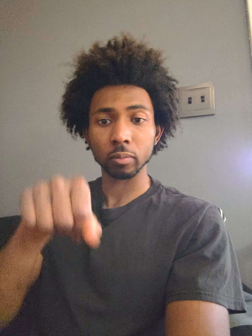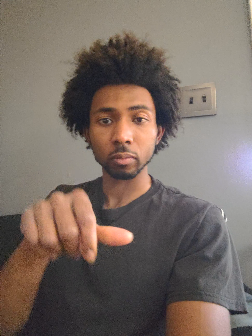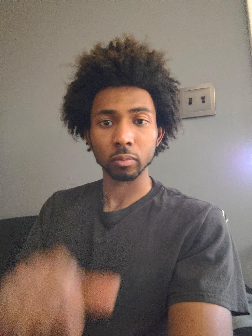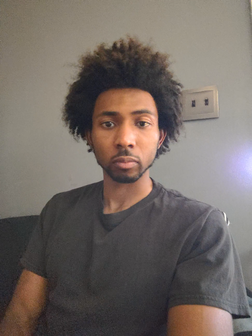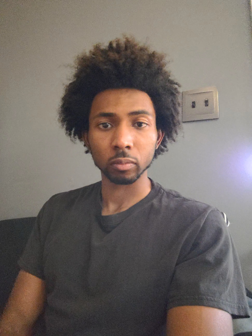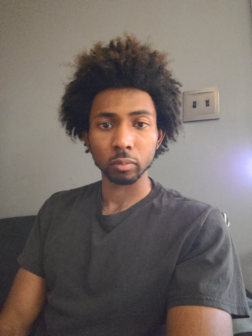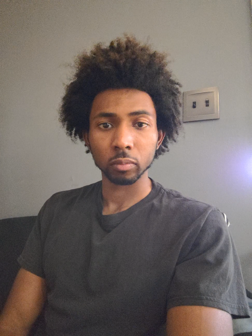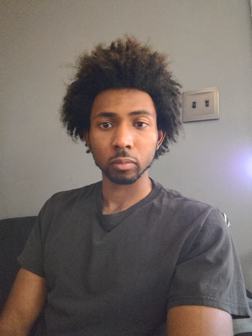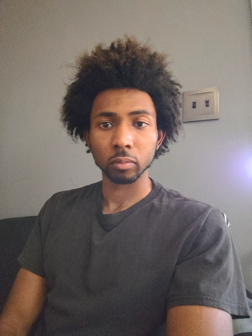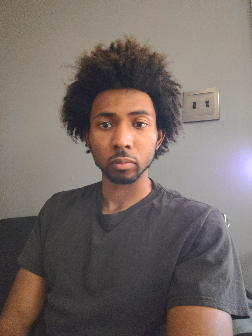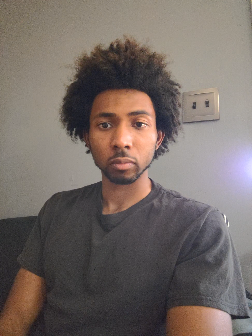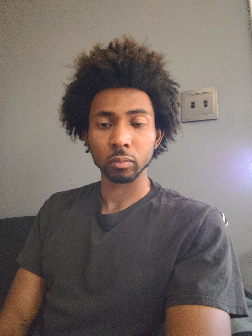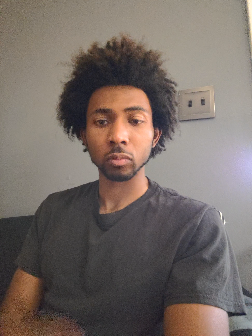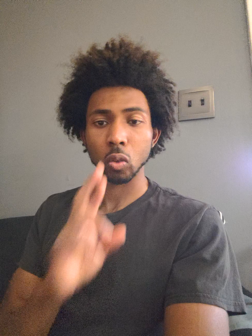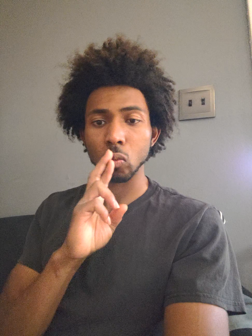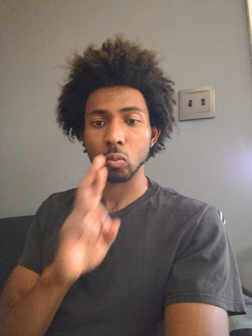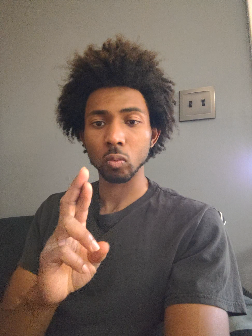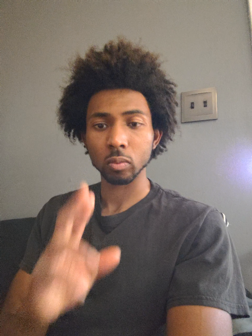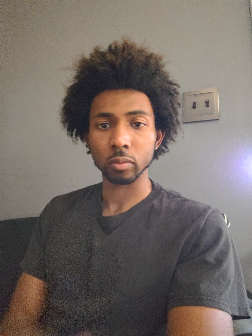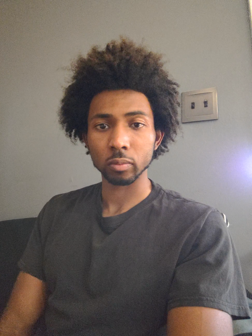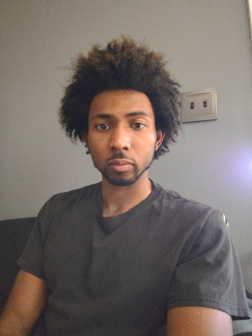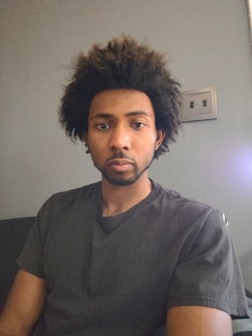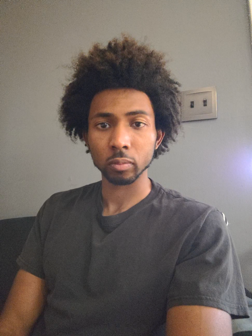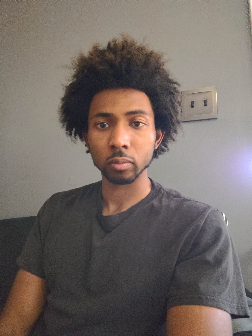are